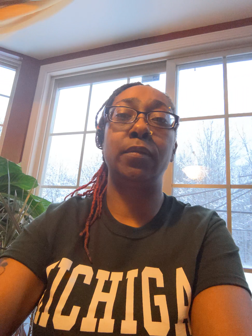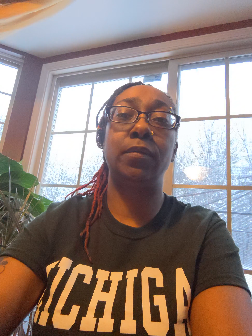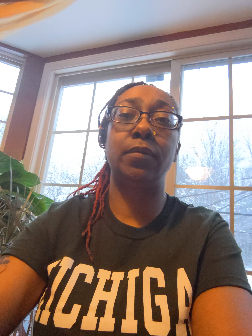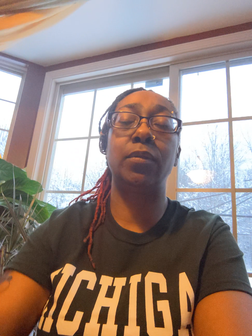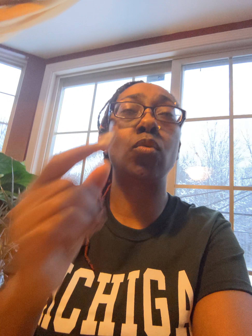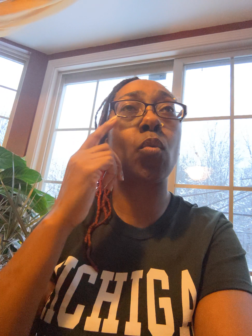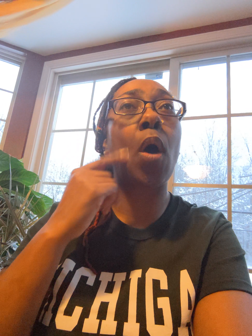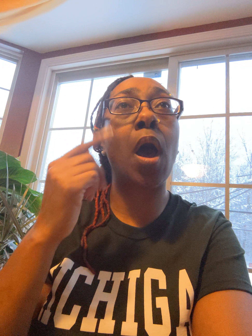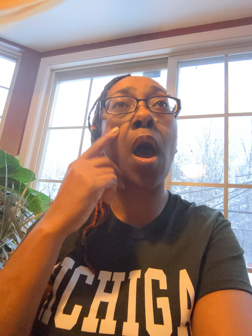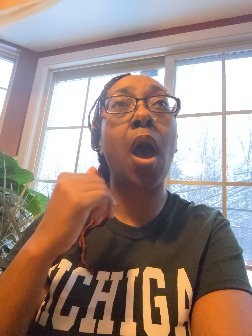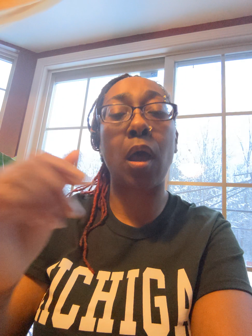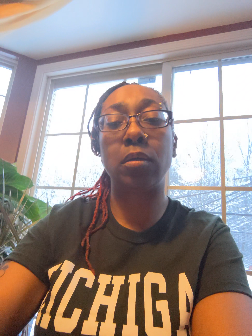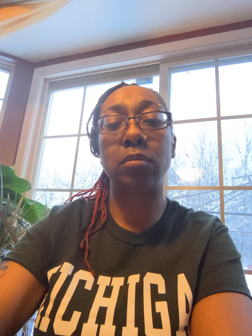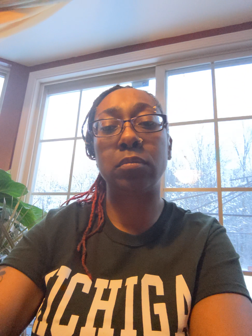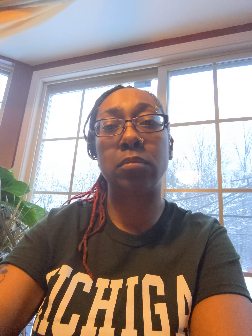cry